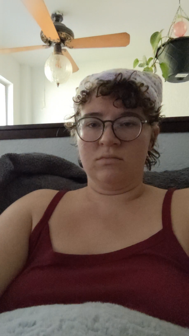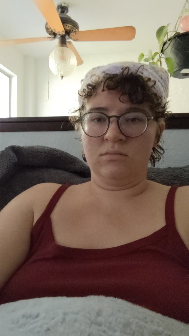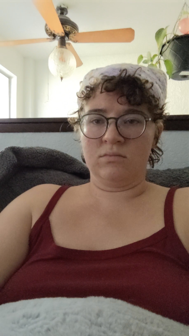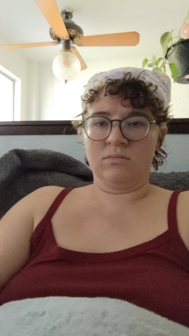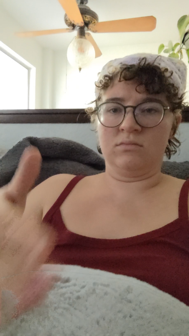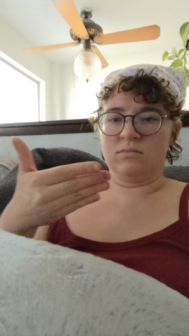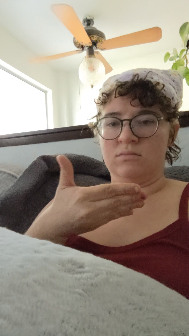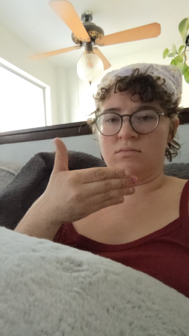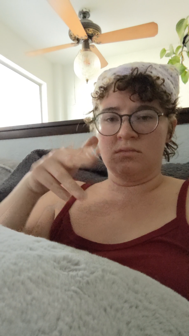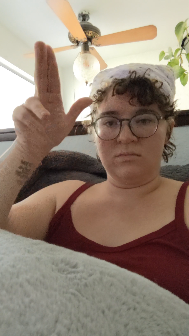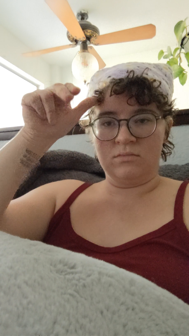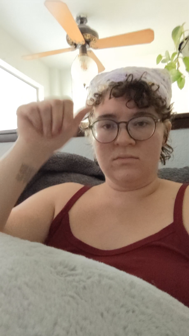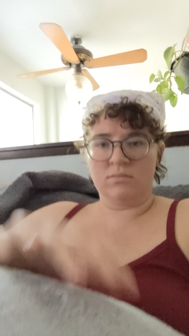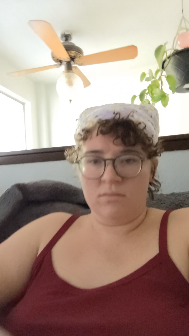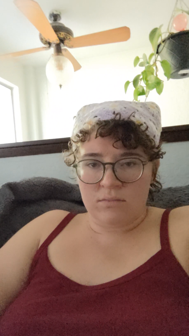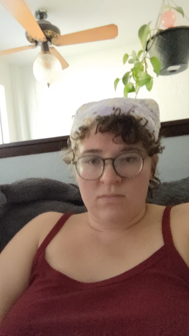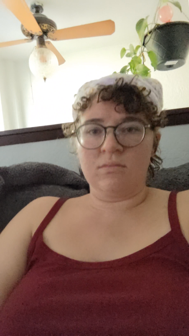pony